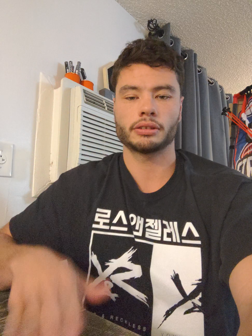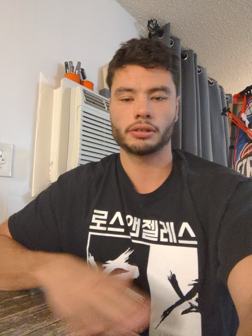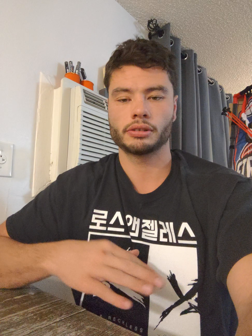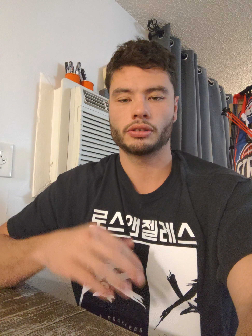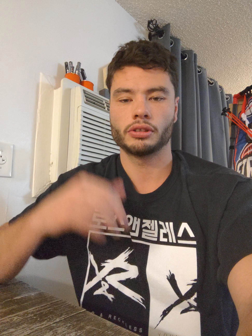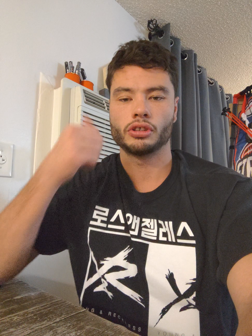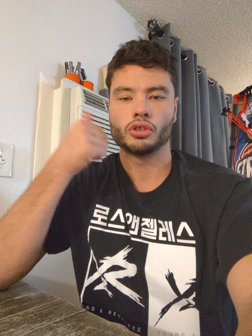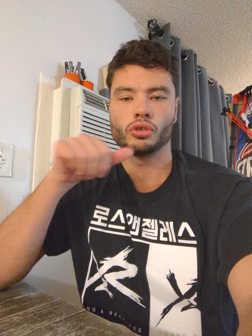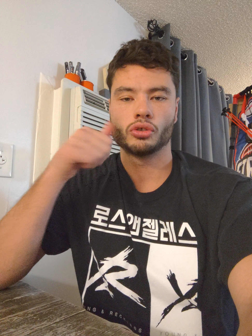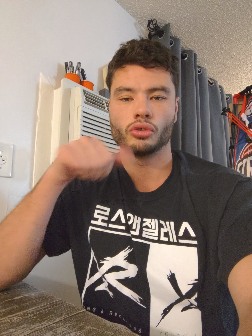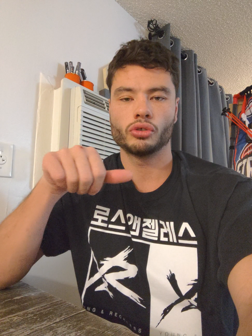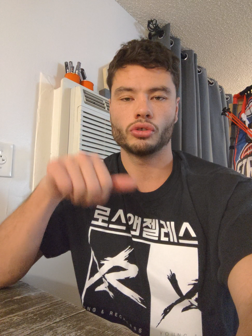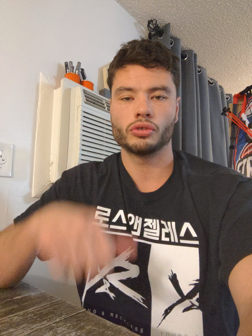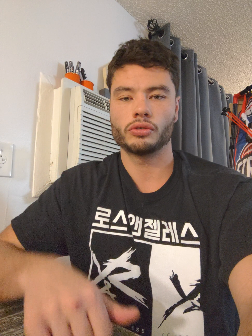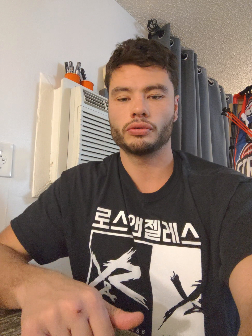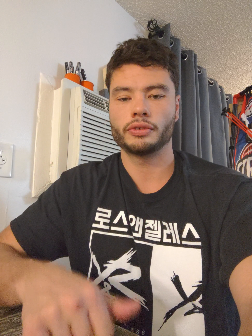girl